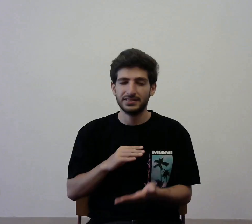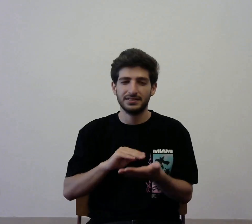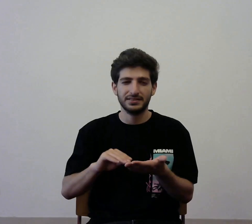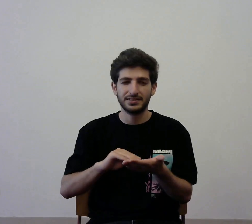yazı